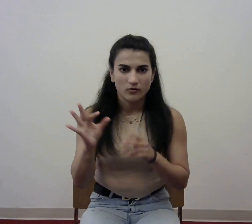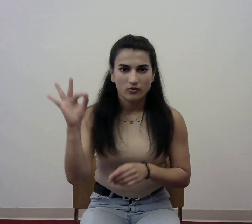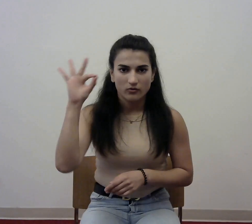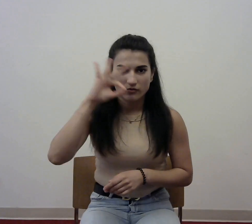üçün